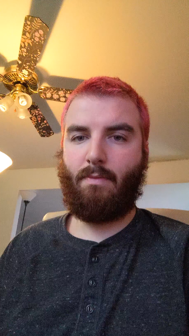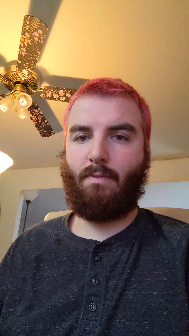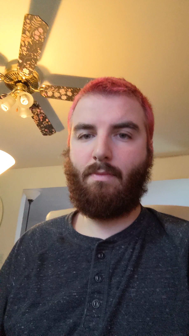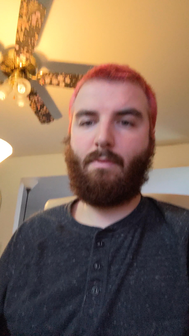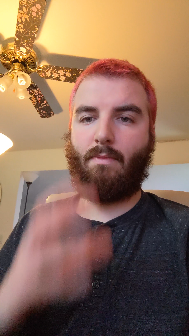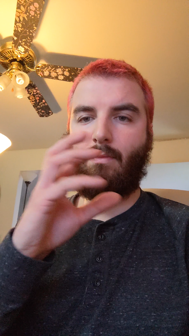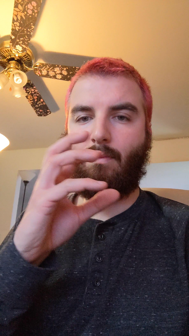ball